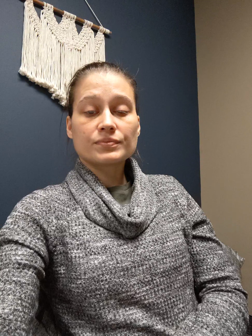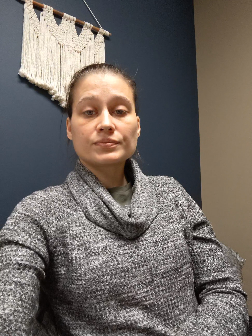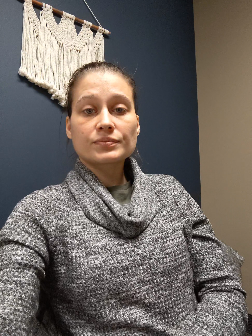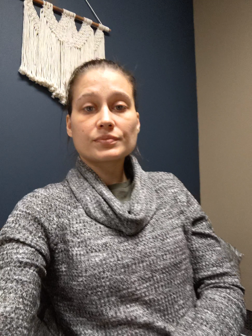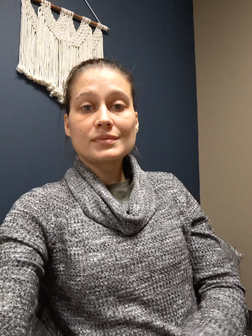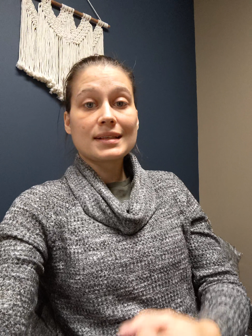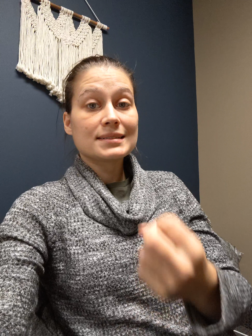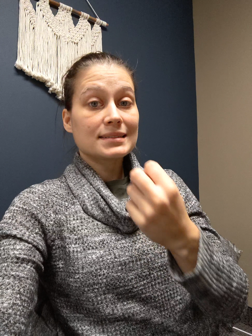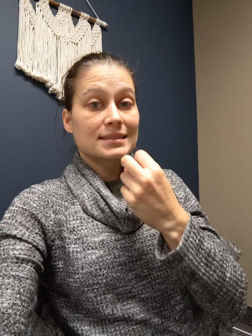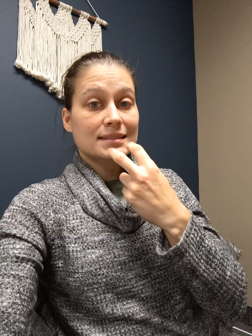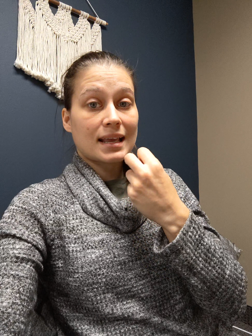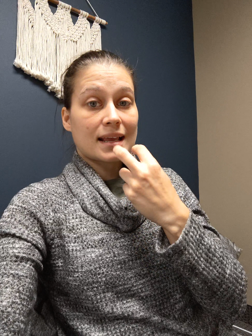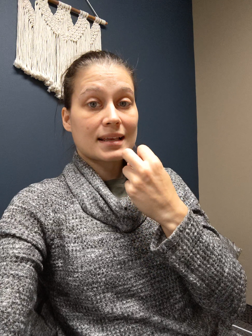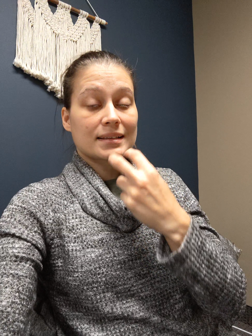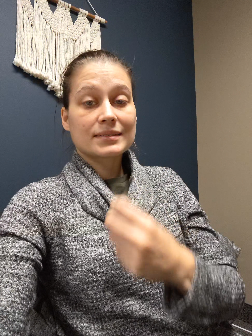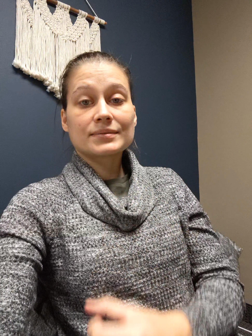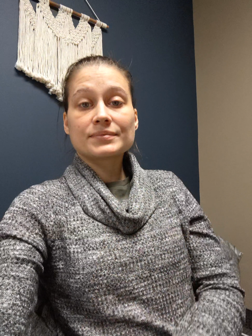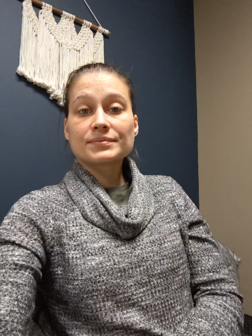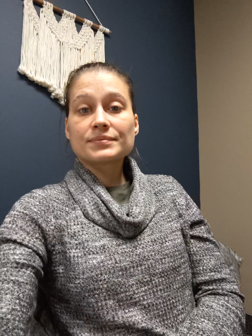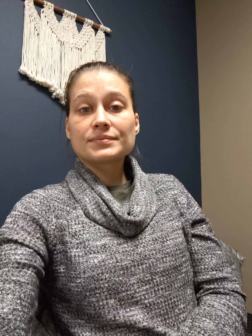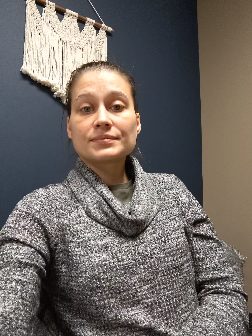snack